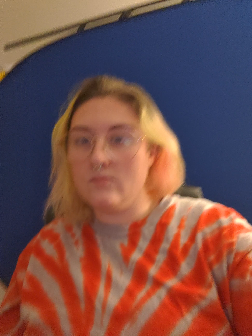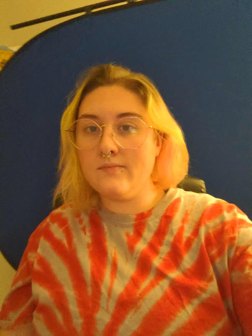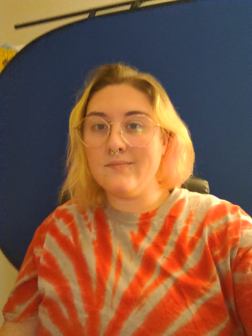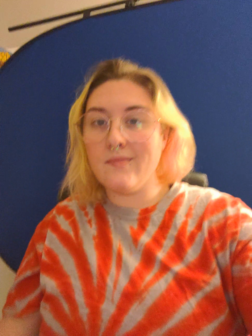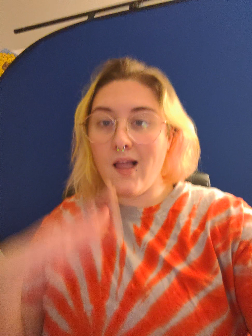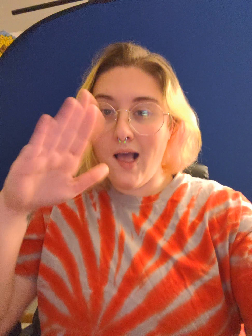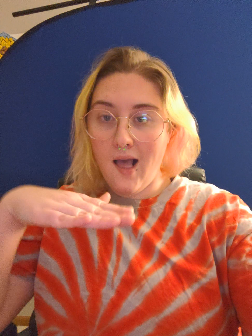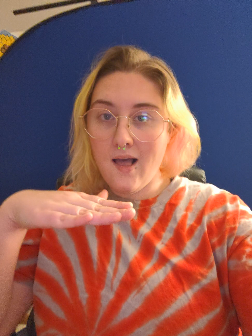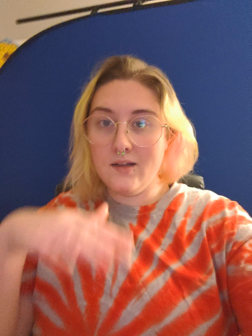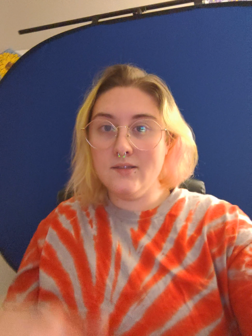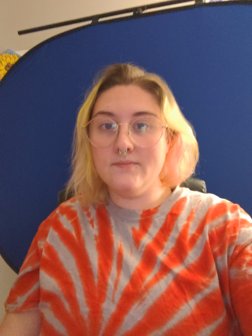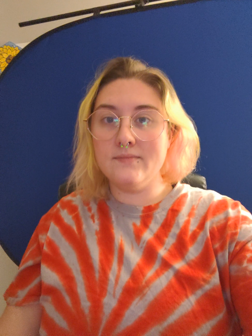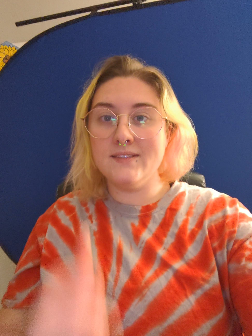on